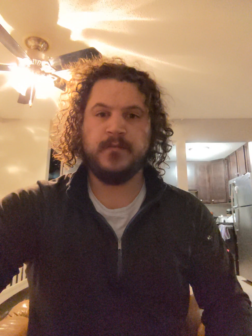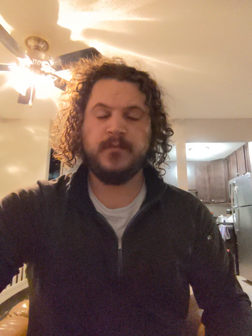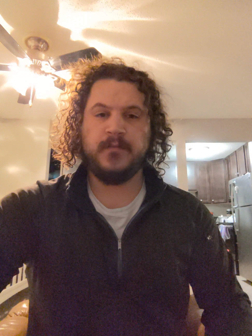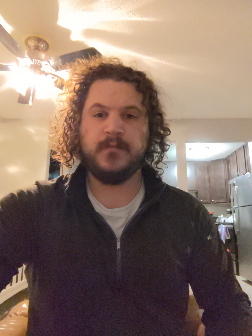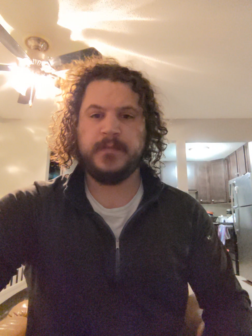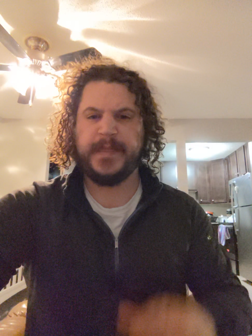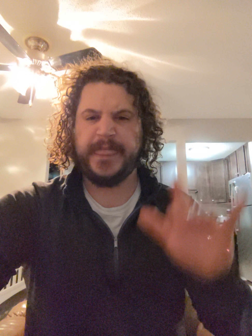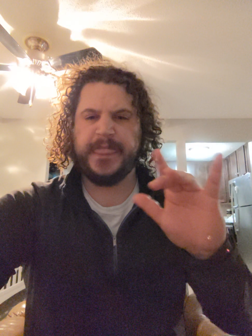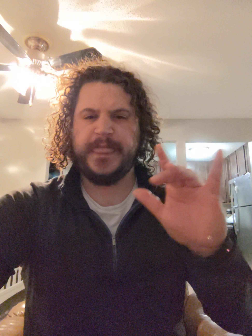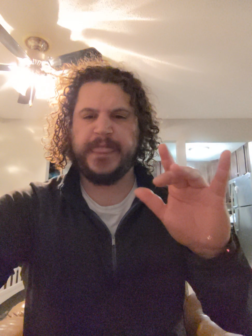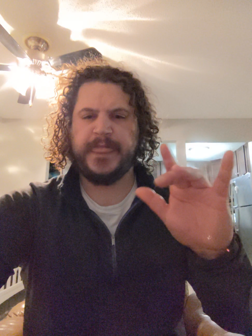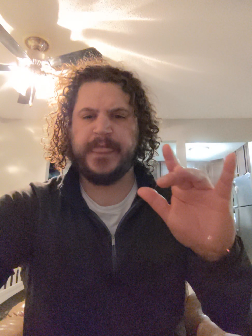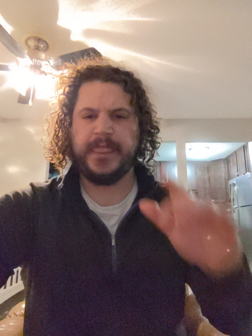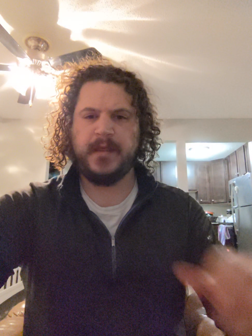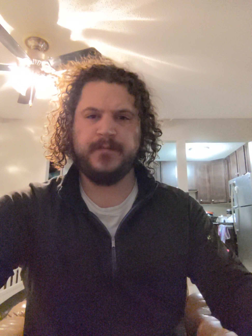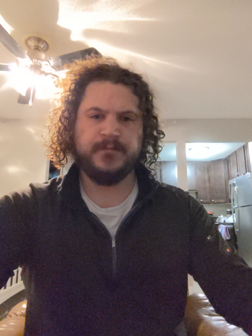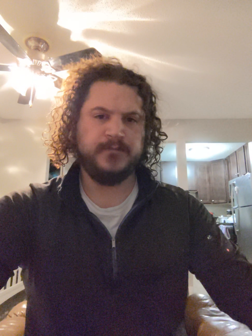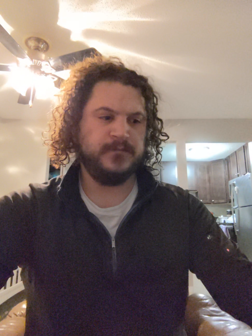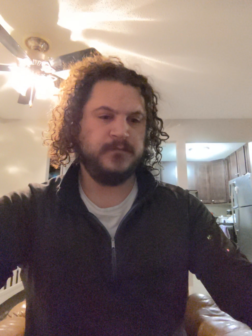yucky